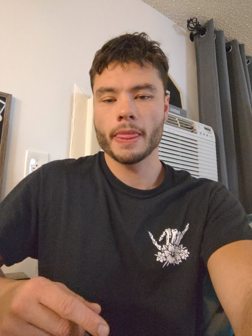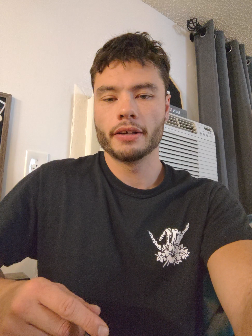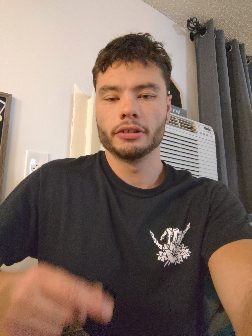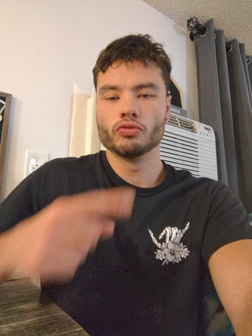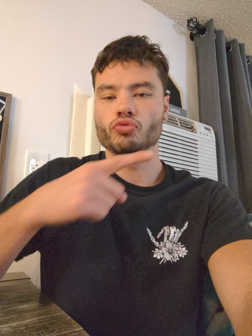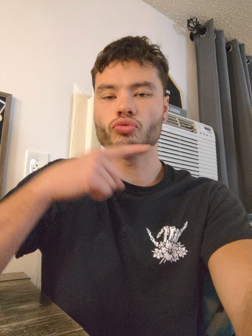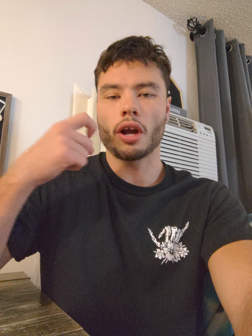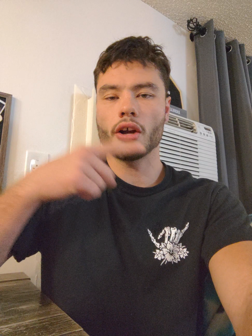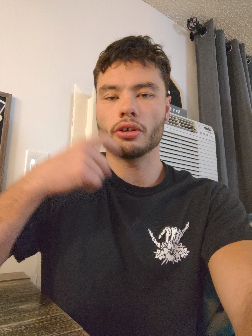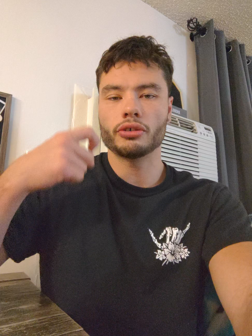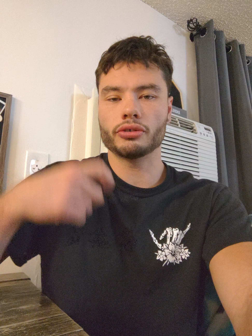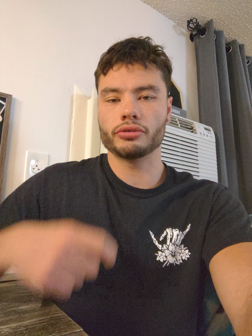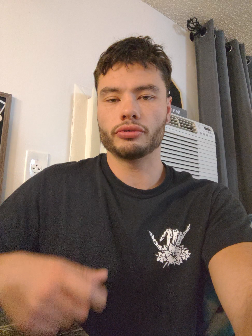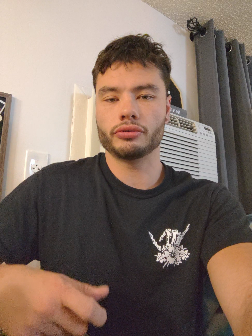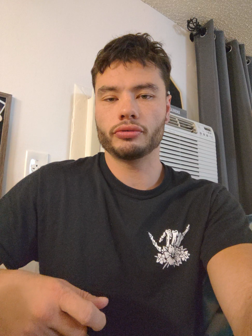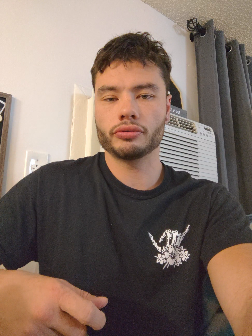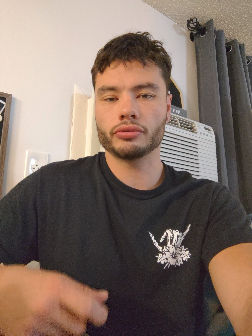dryer